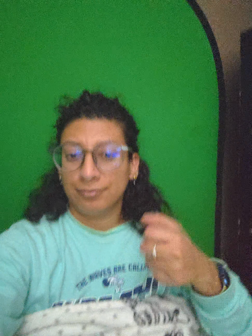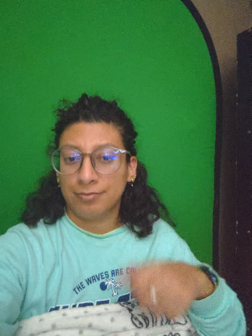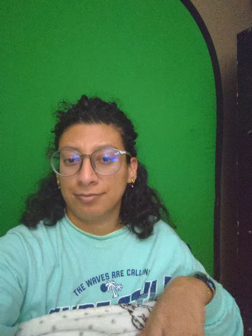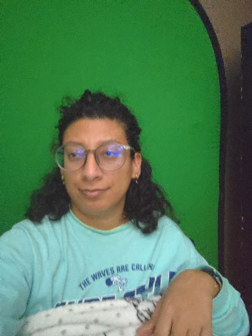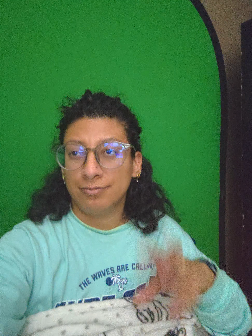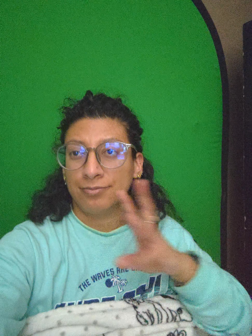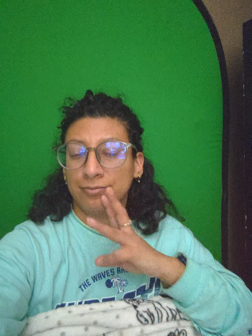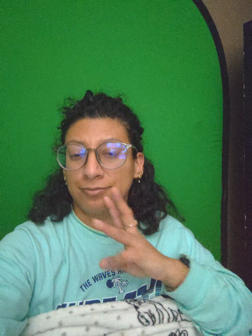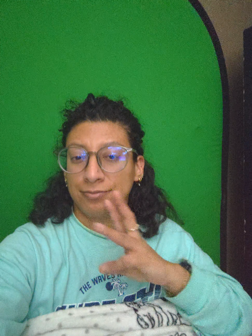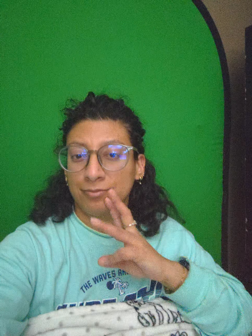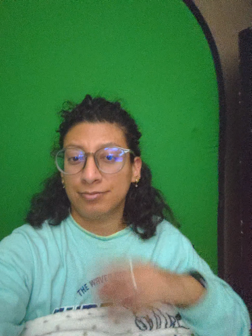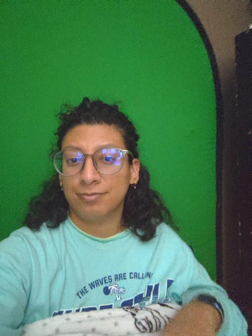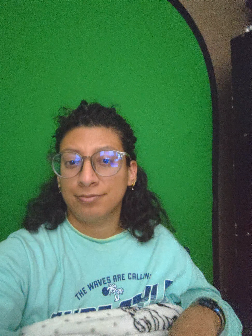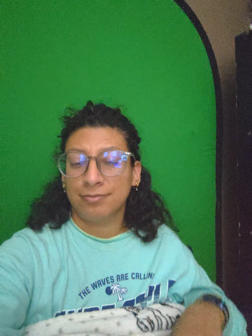water